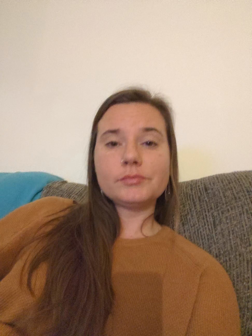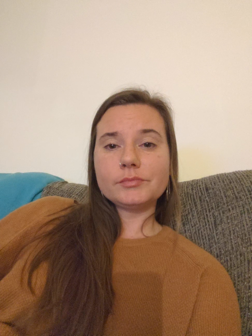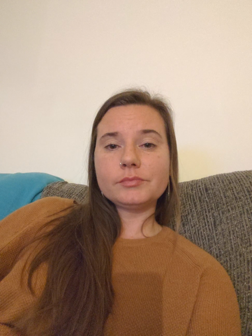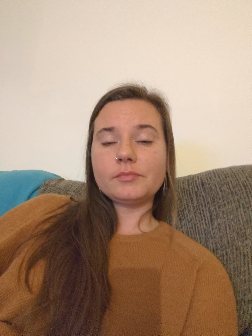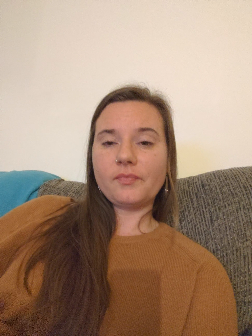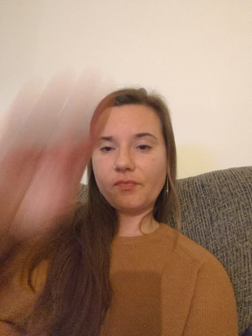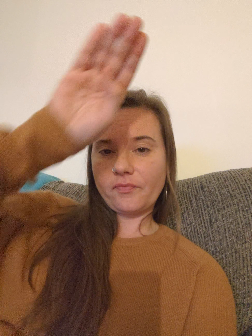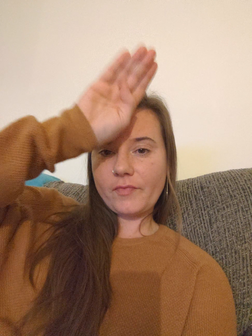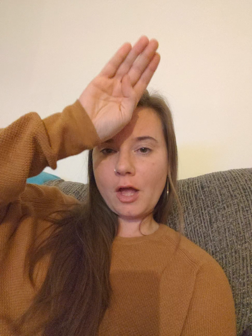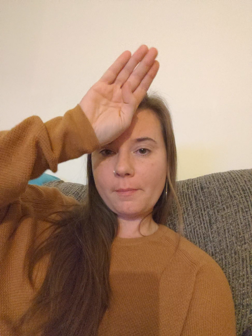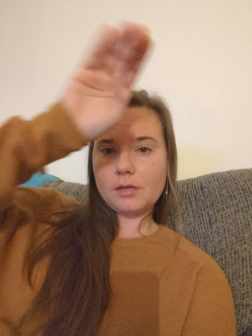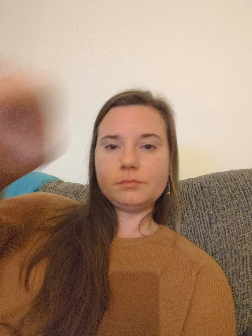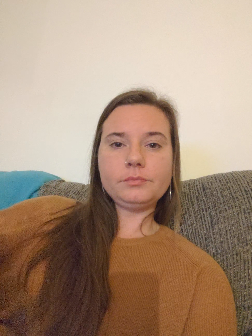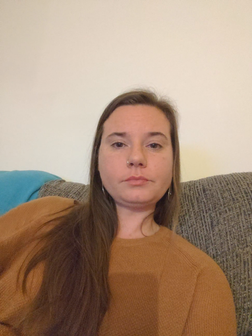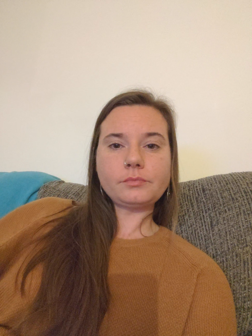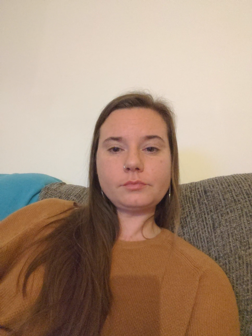fireman